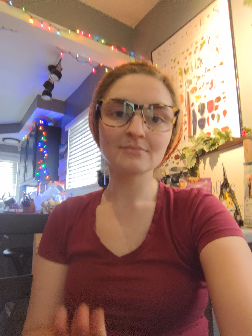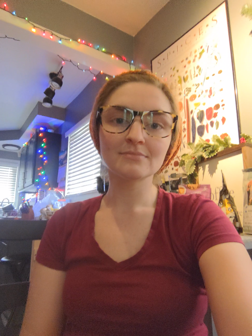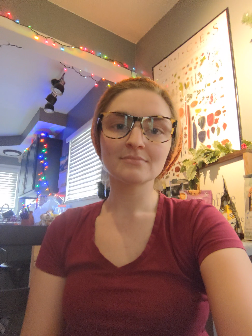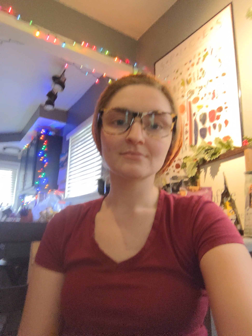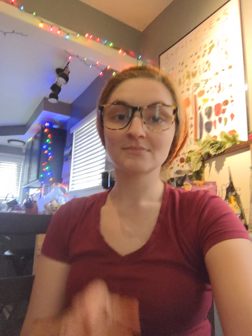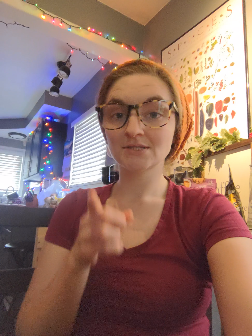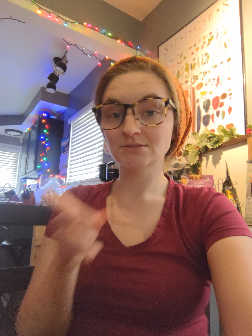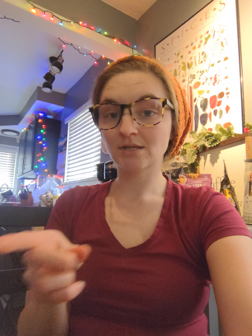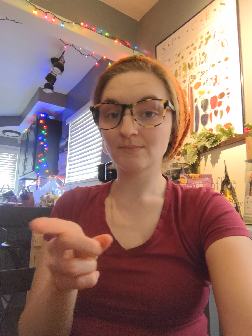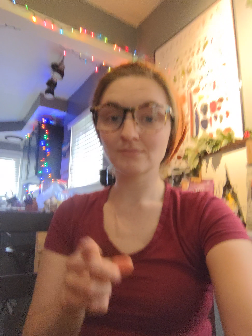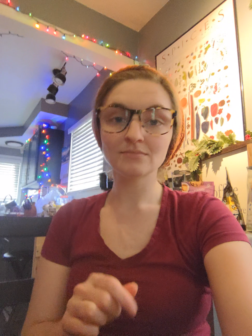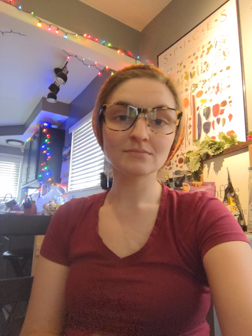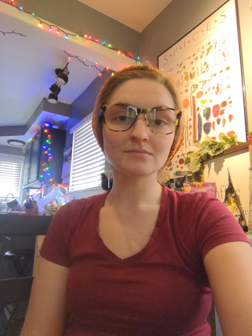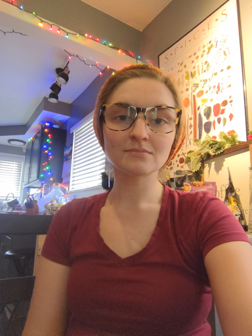he/she/it